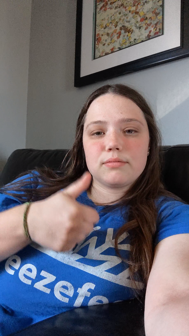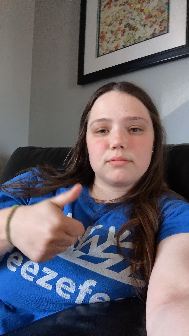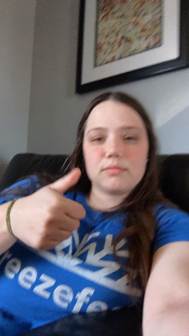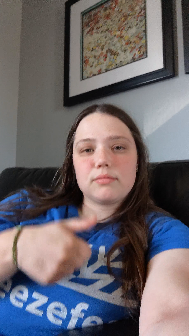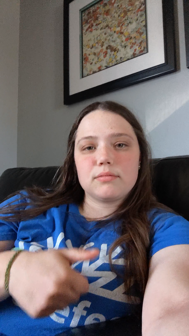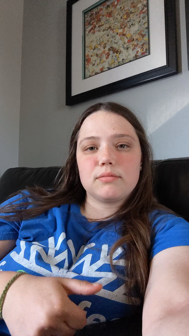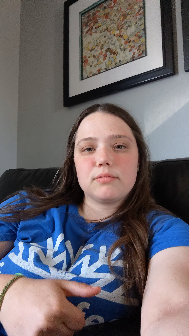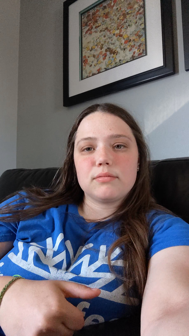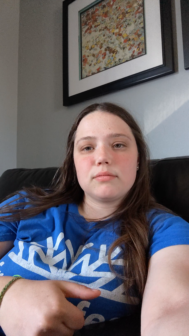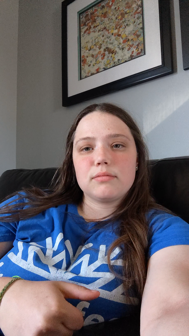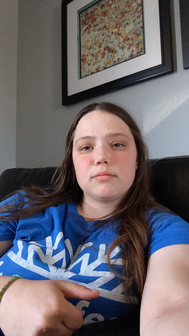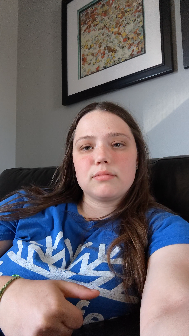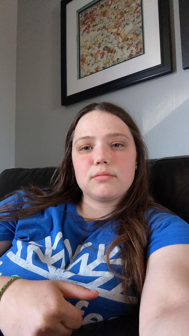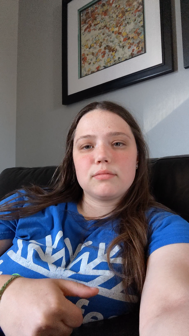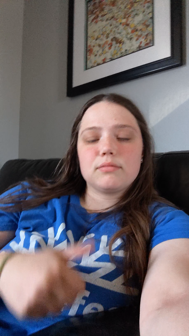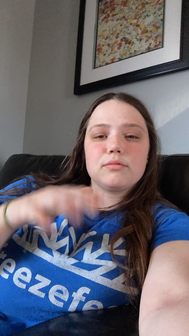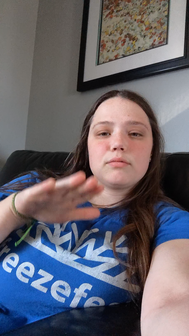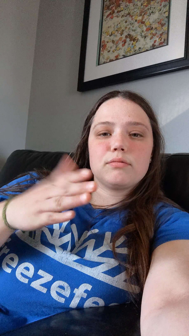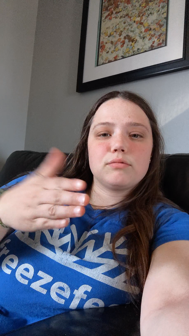kitchen